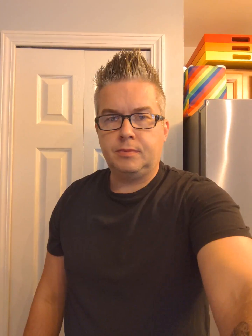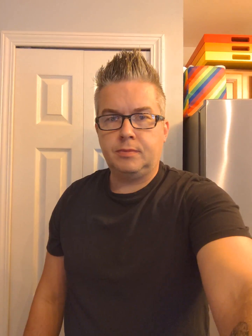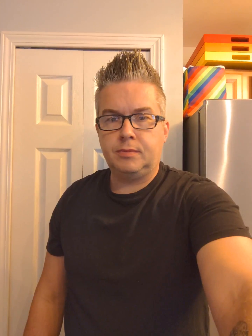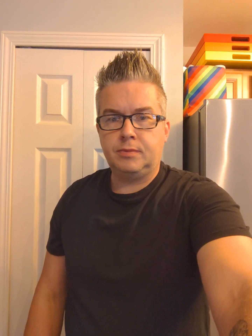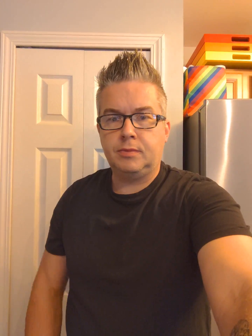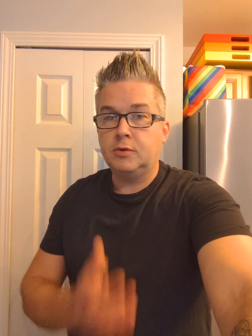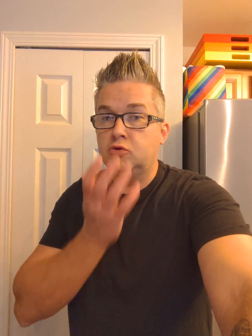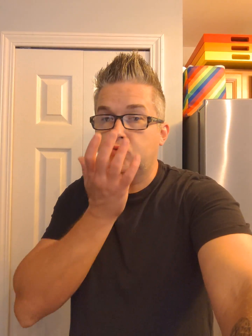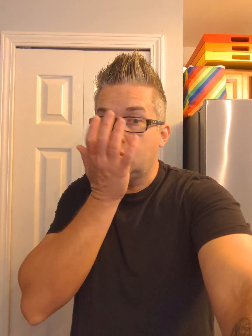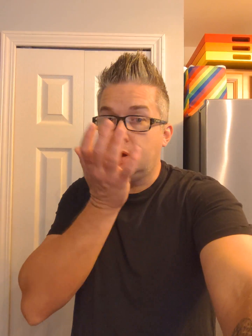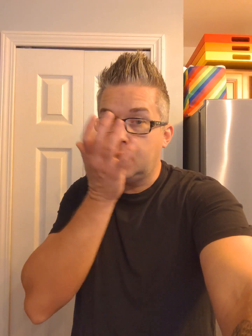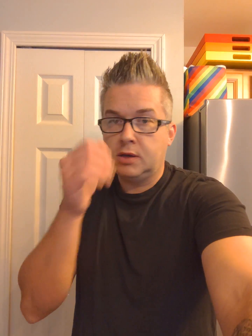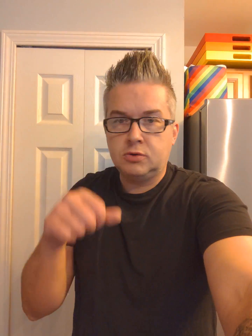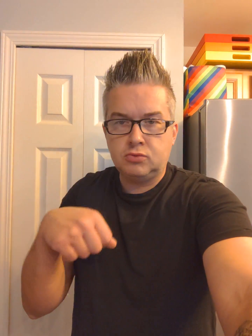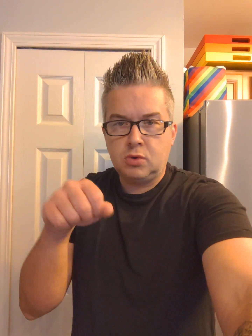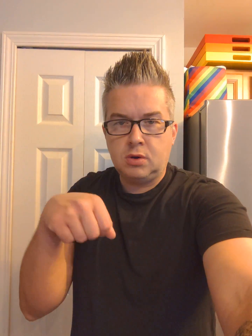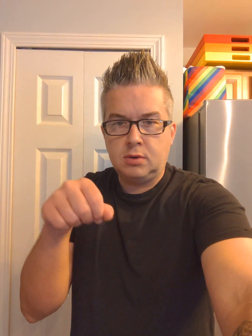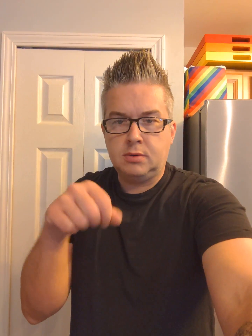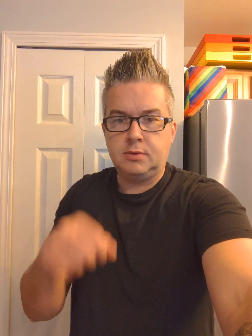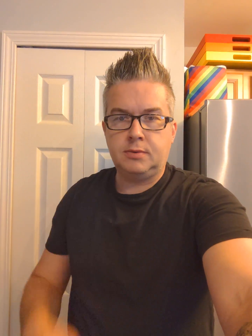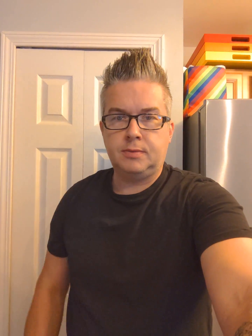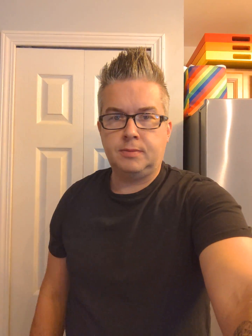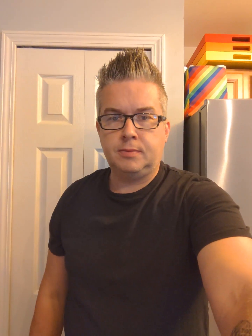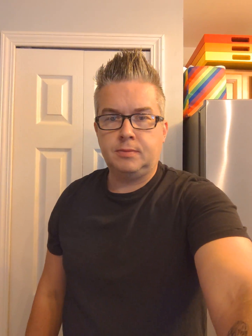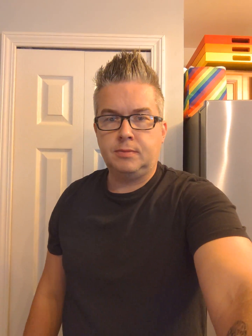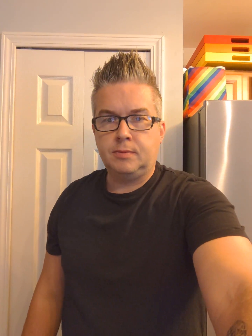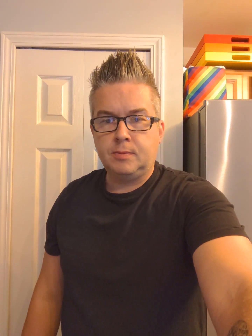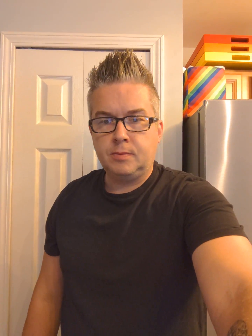lawn mower